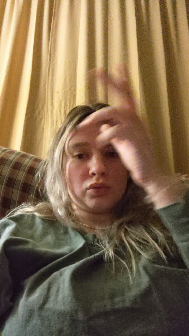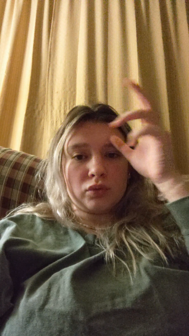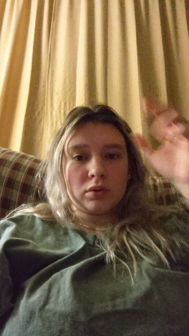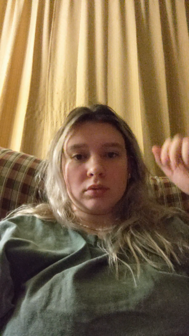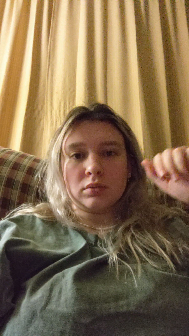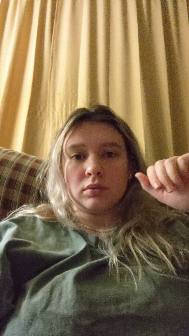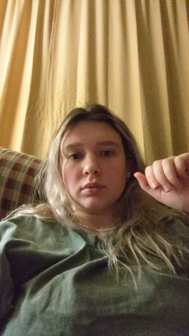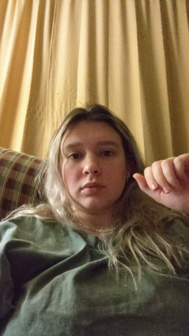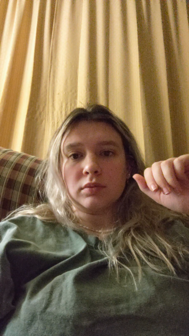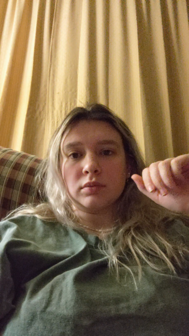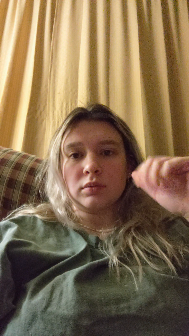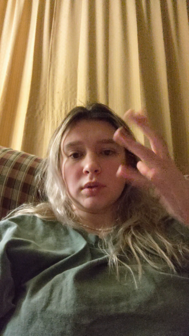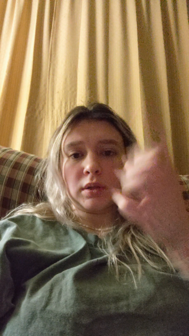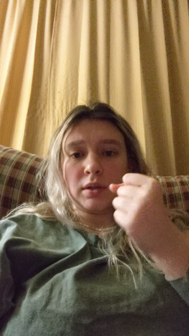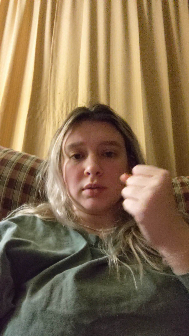get